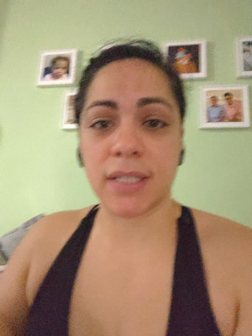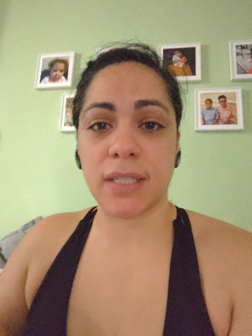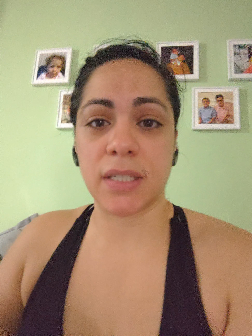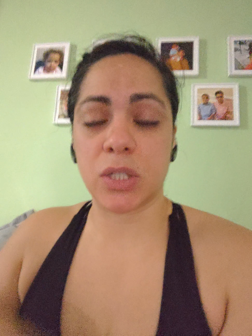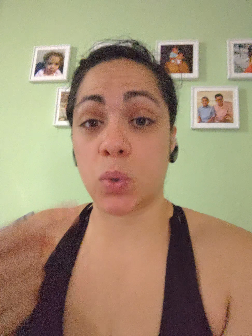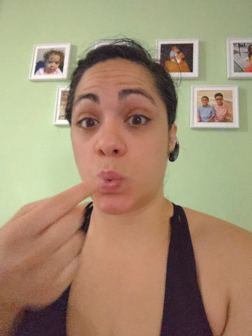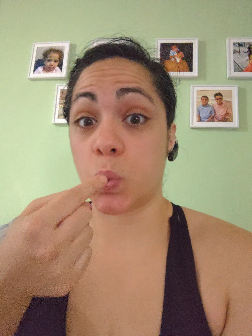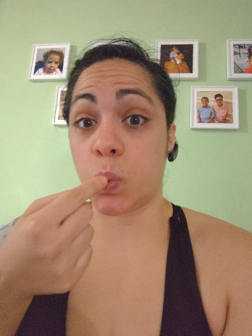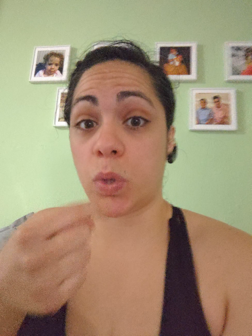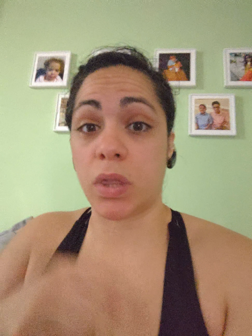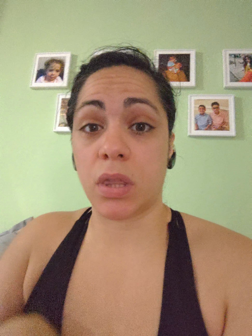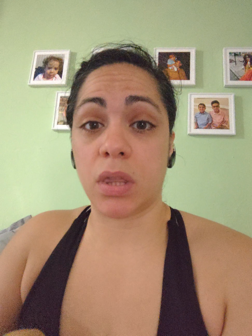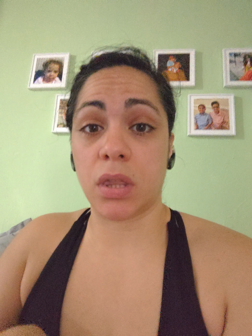tooth